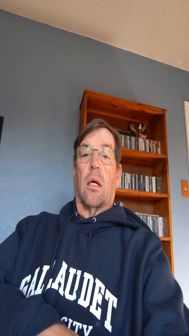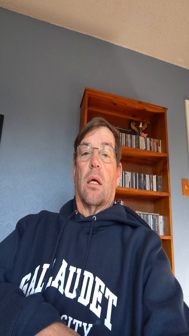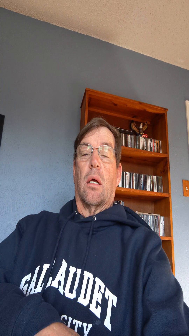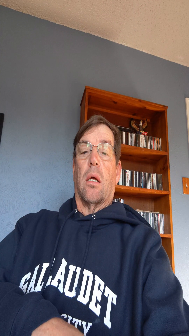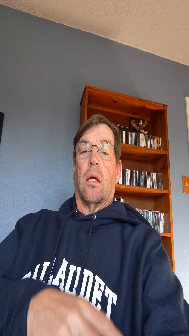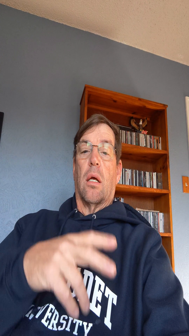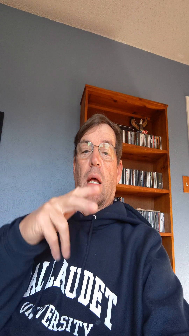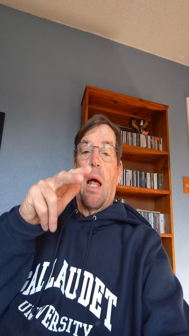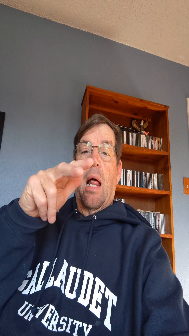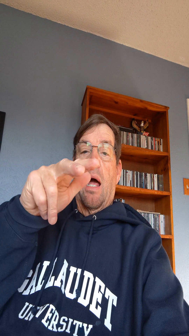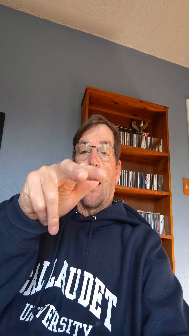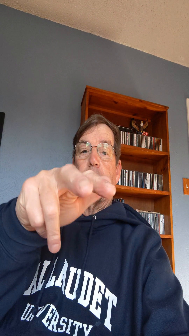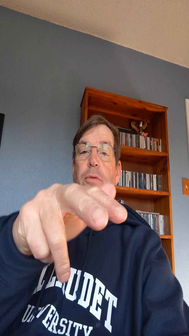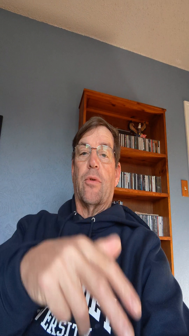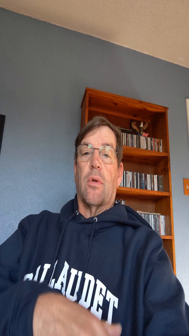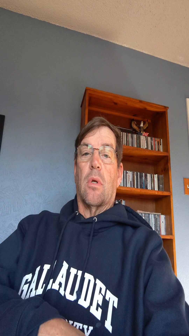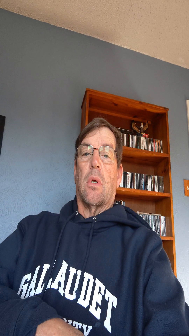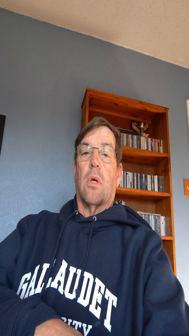helicopter